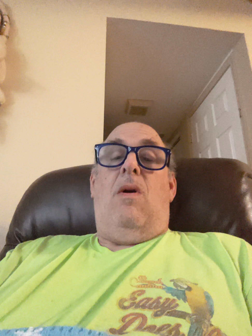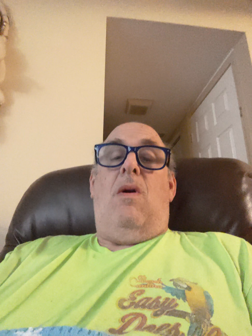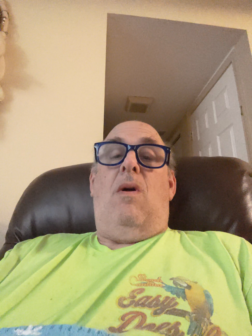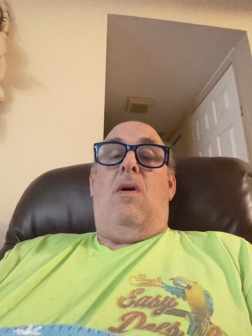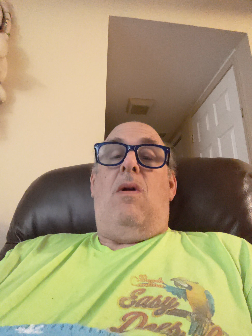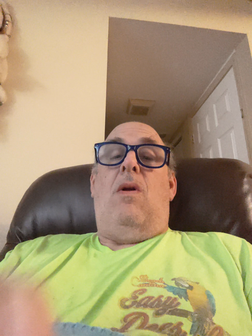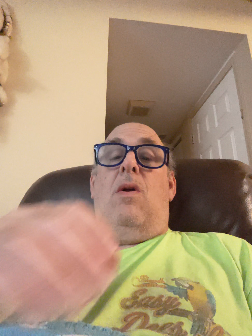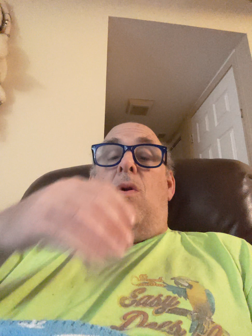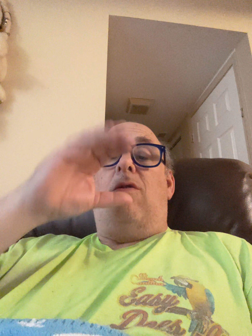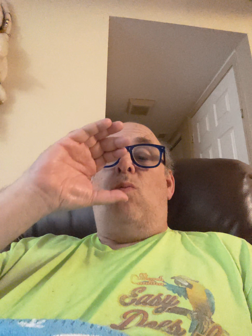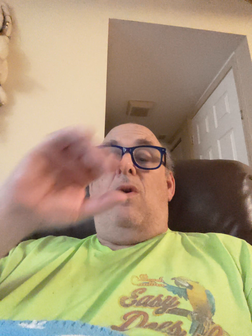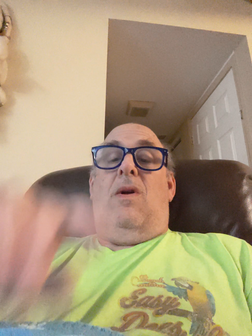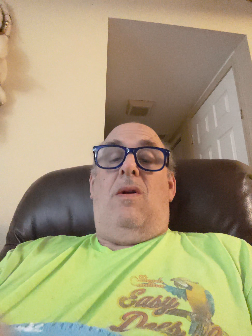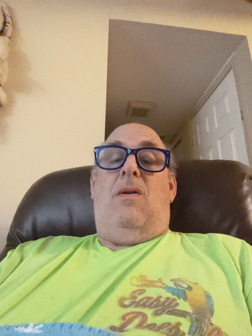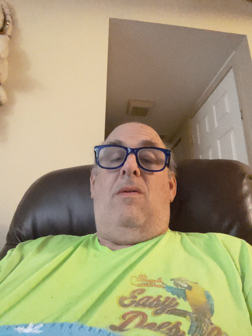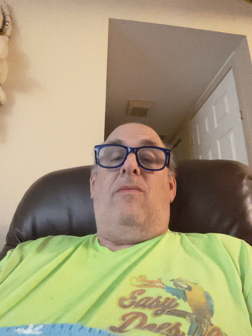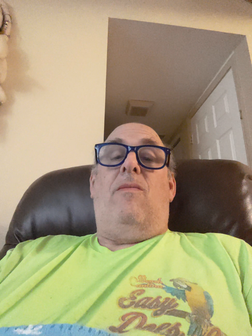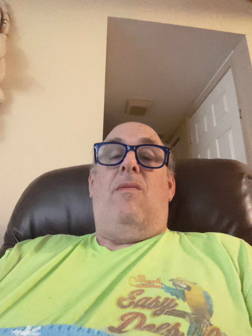drink